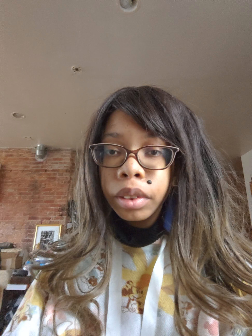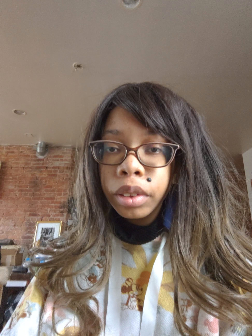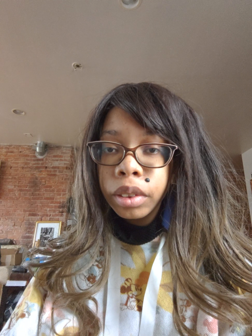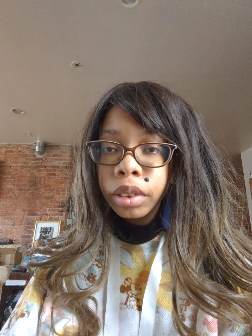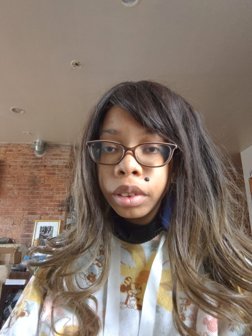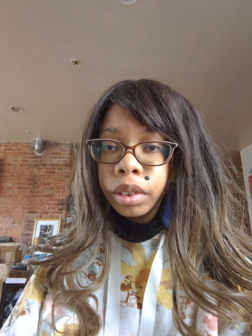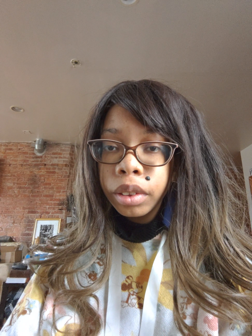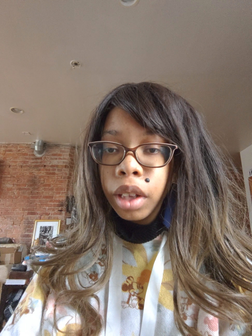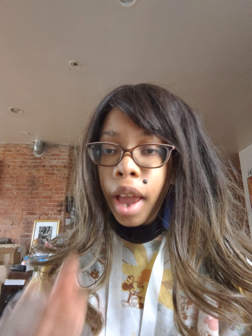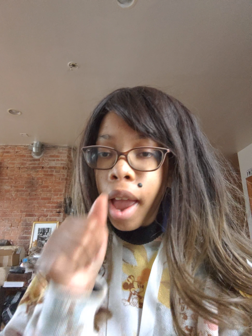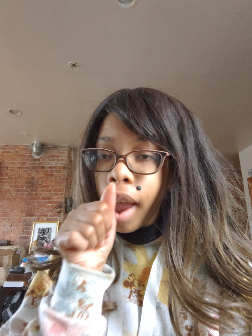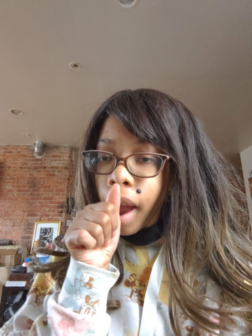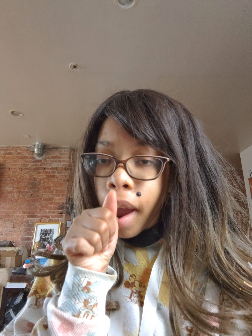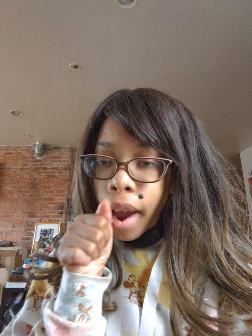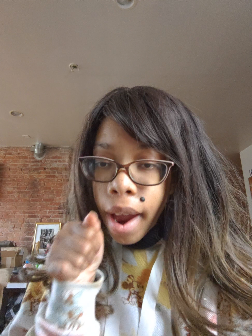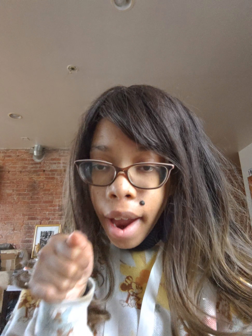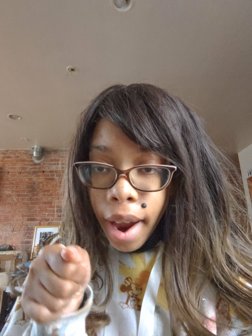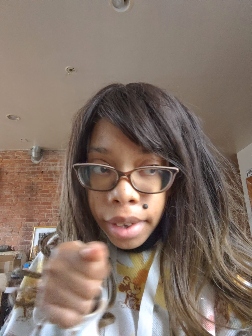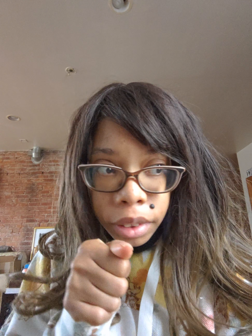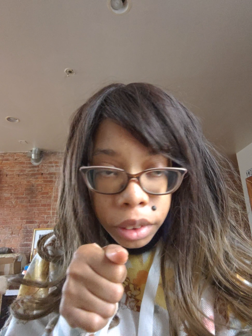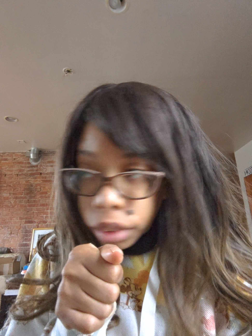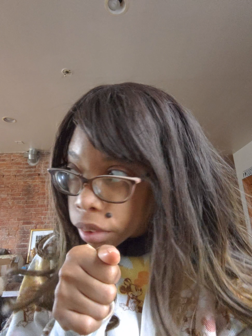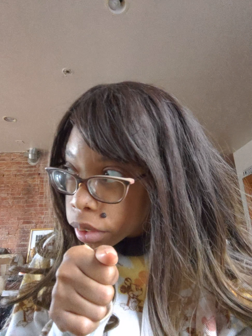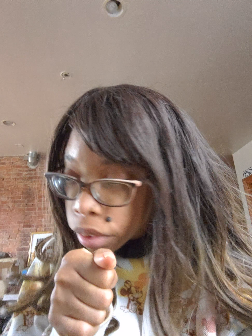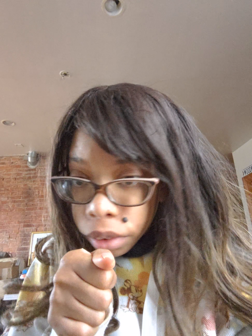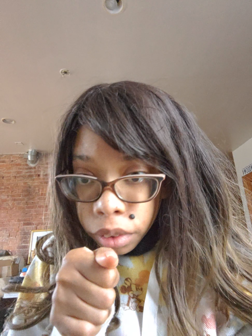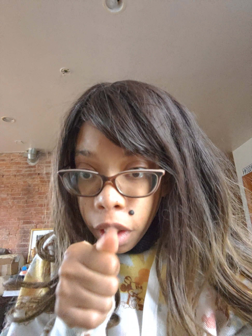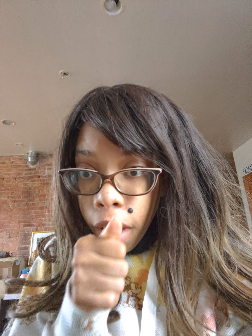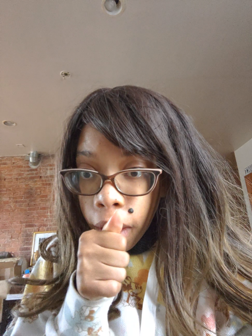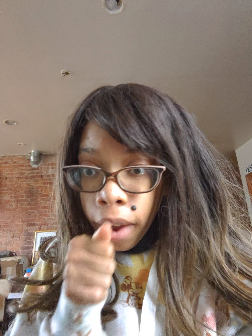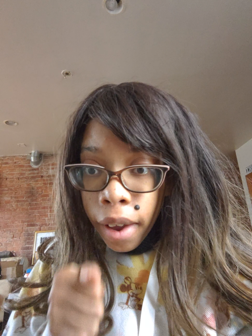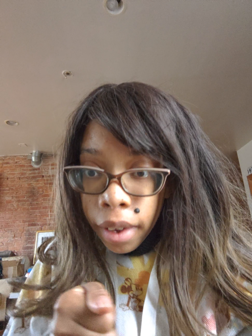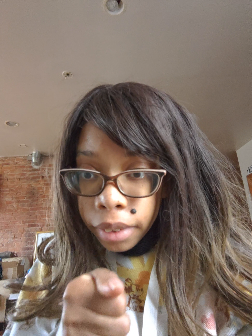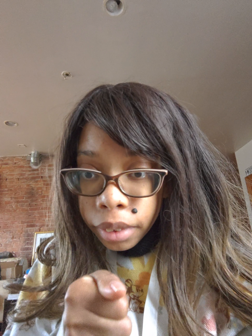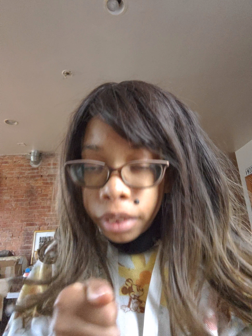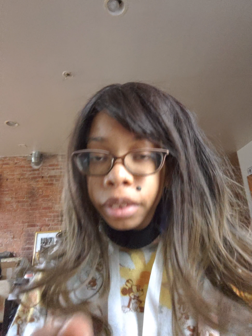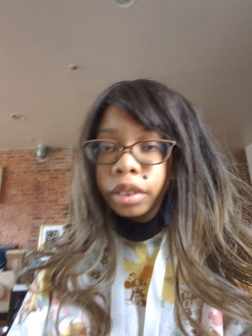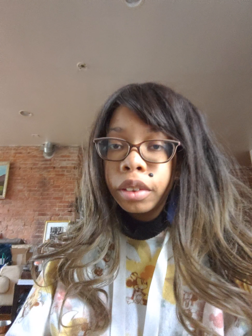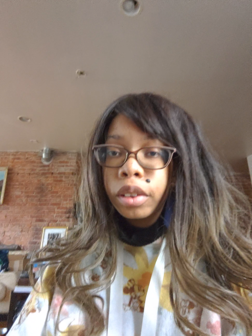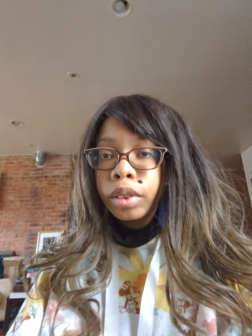hide